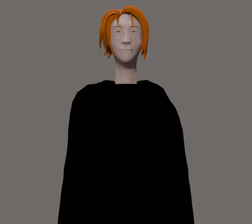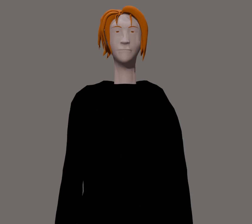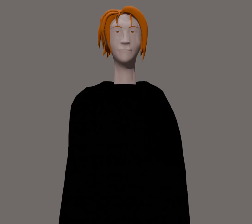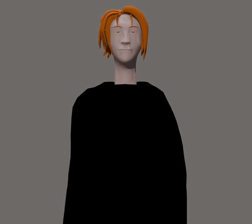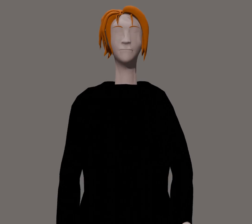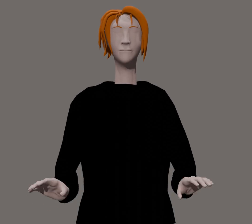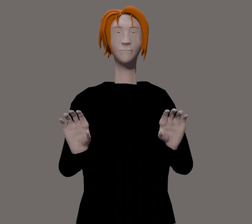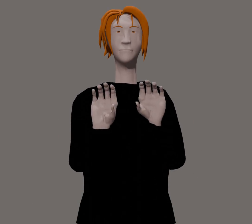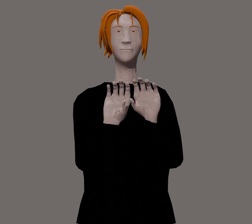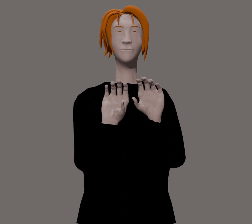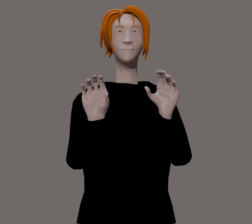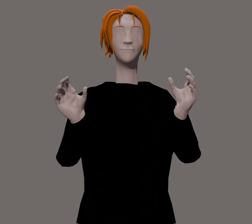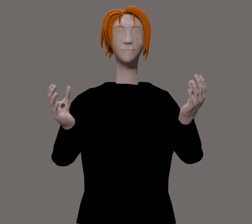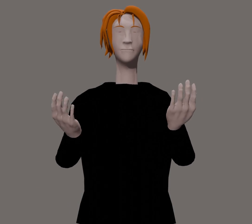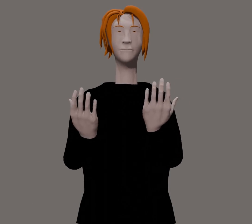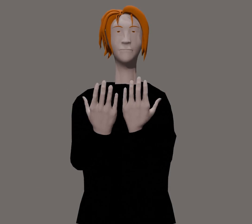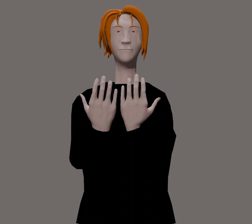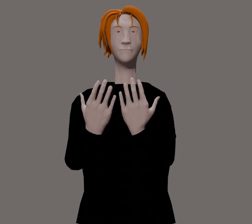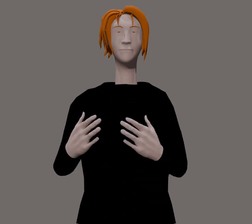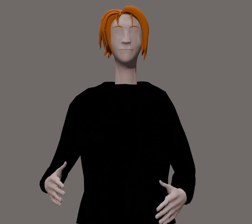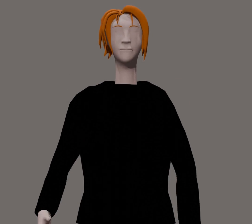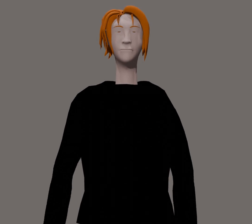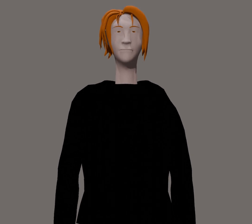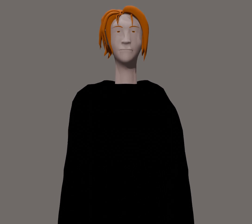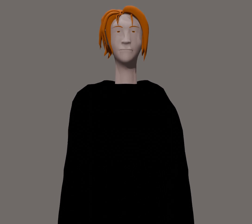Class